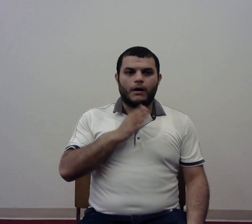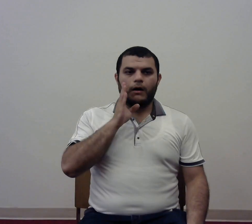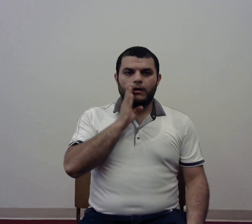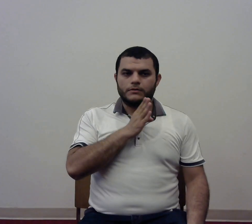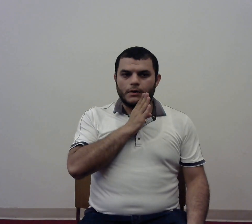ana